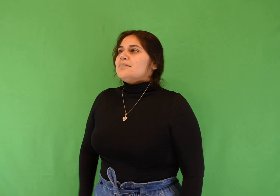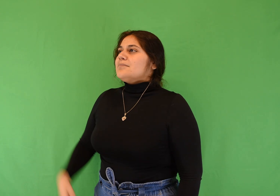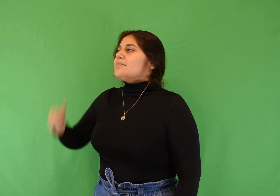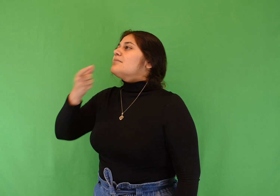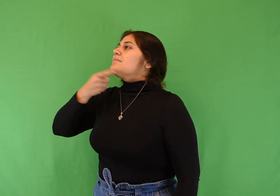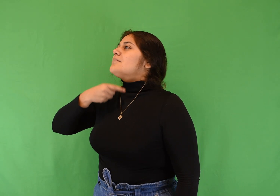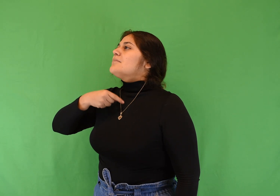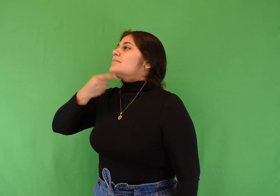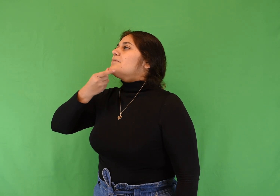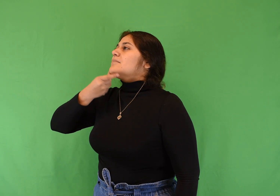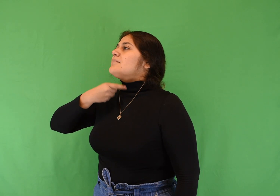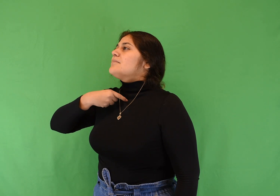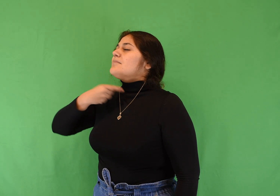garganta